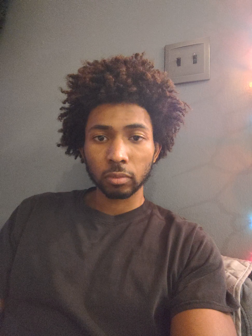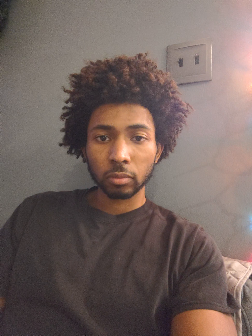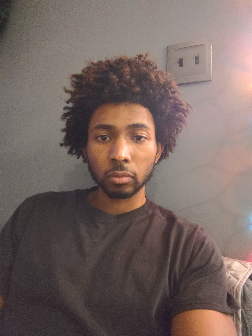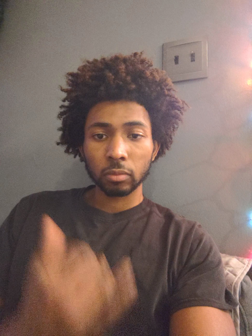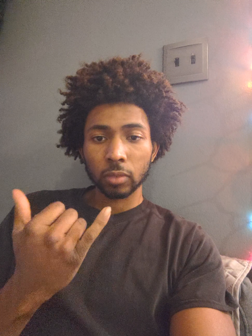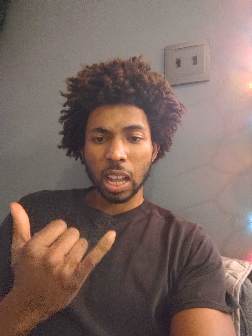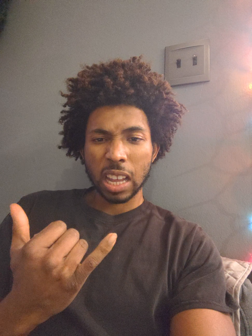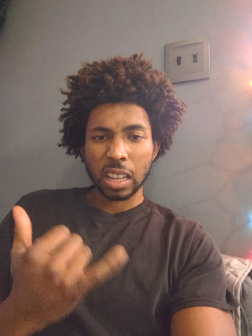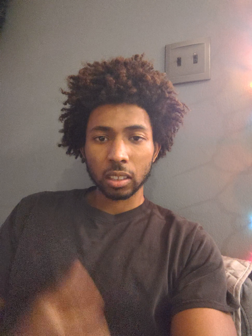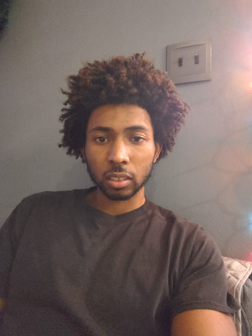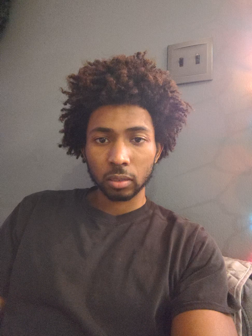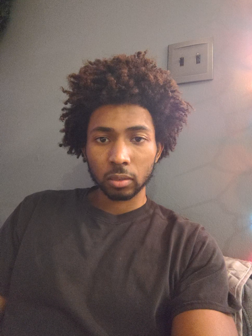now